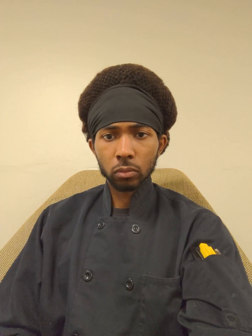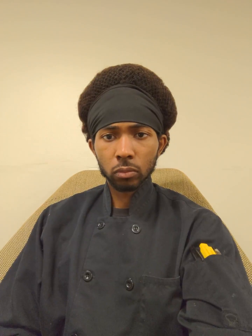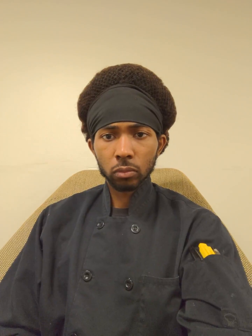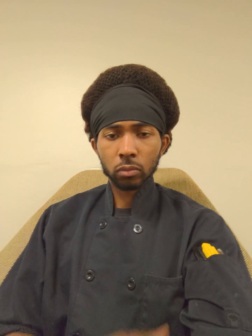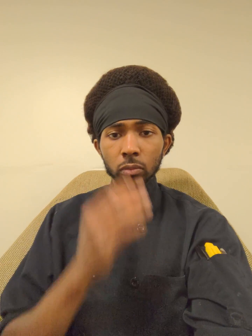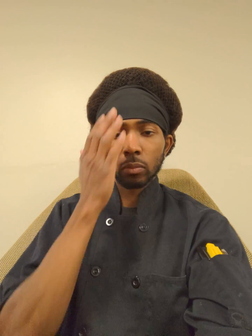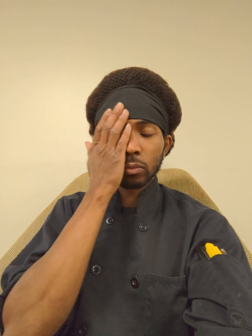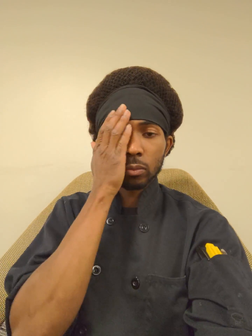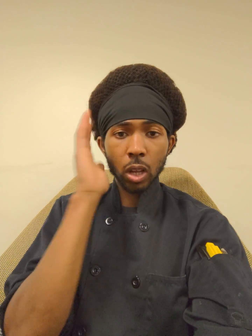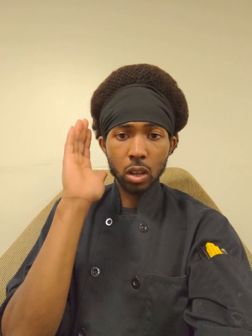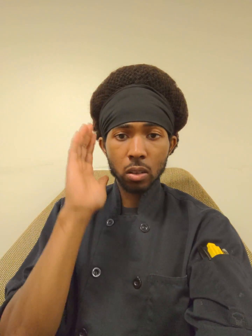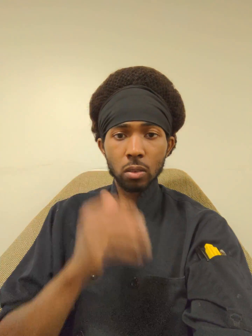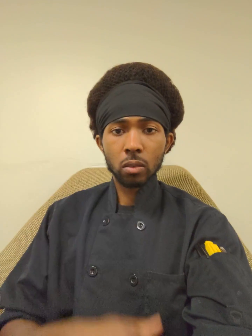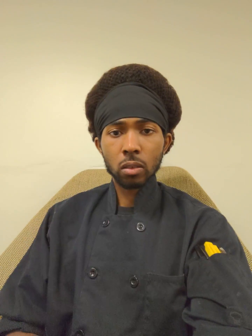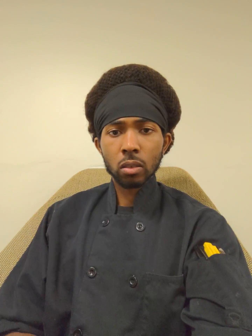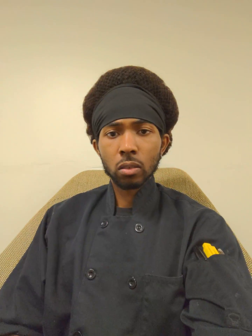peekaboo